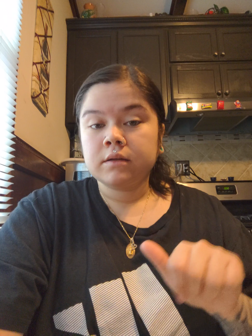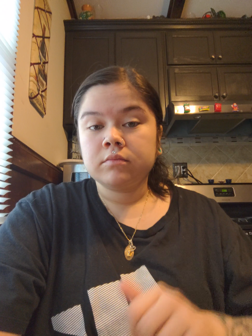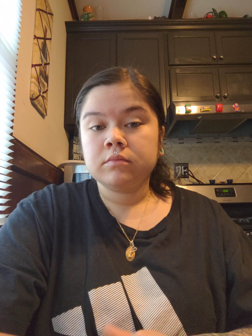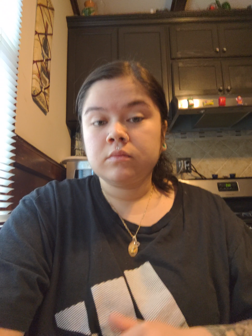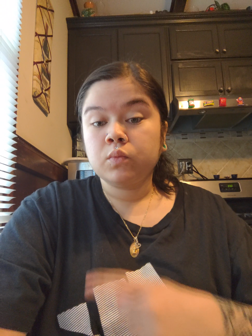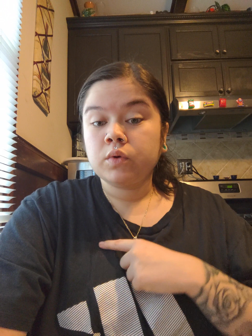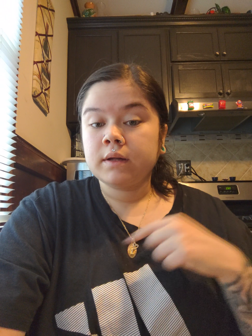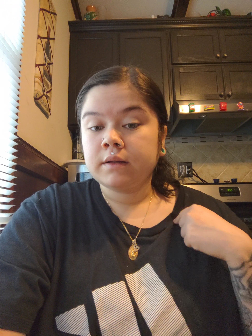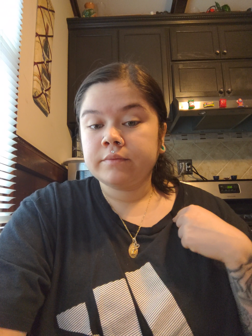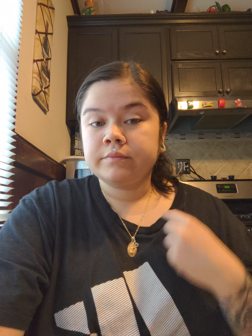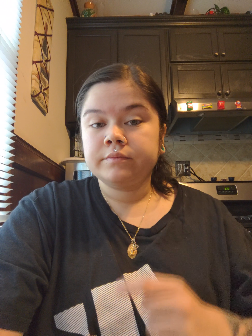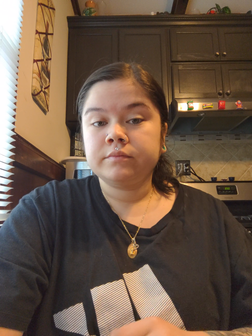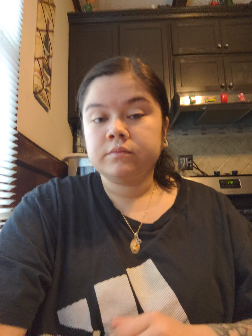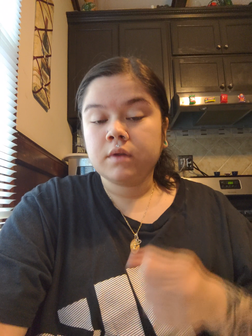we